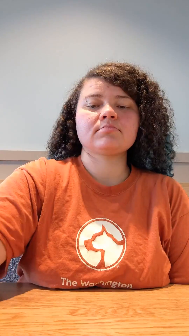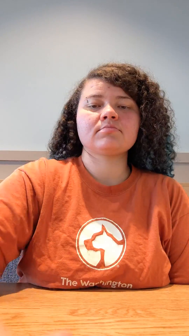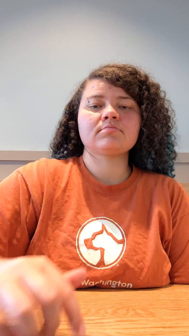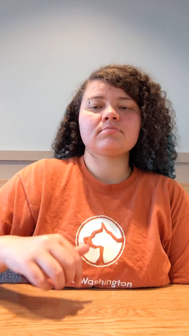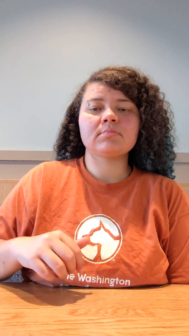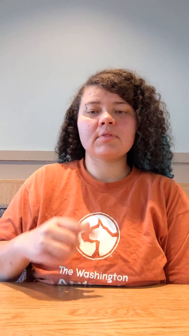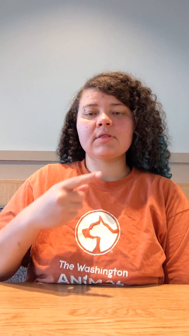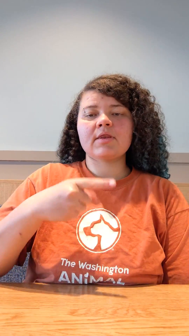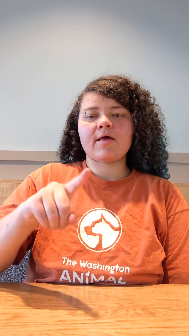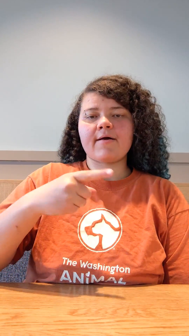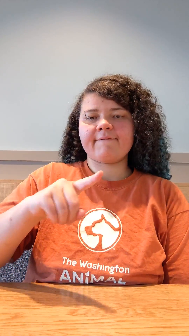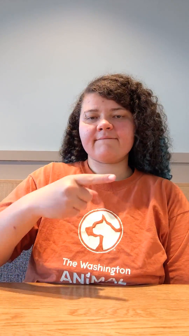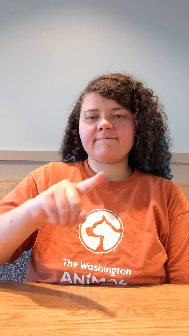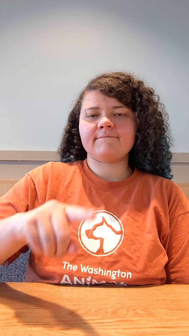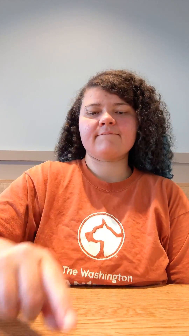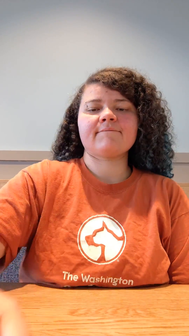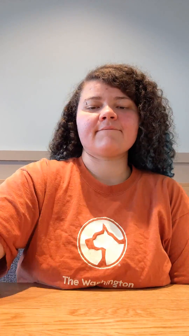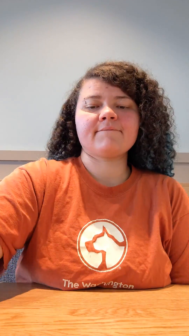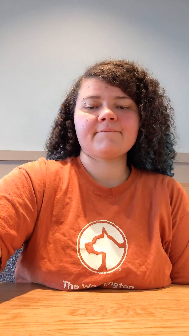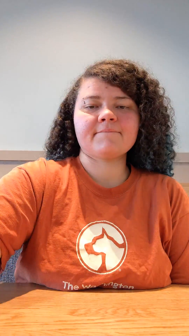knife